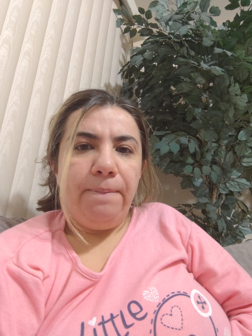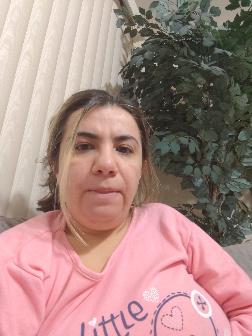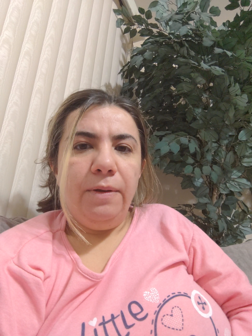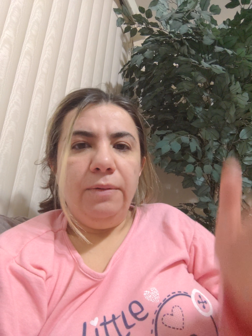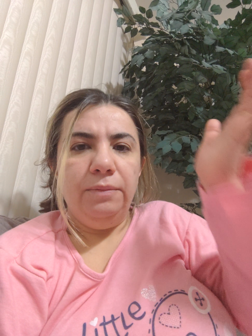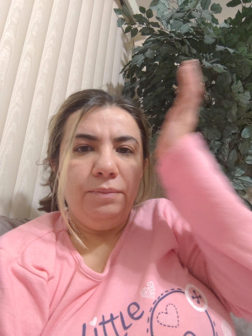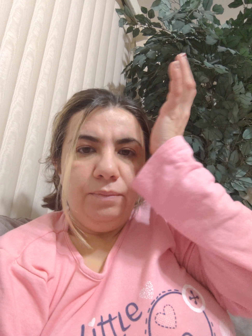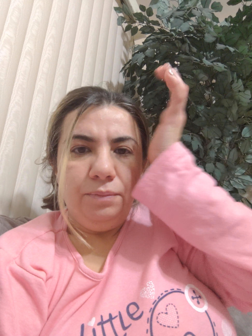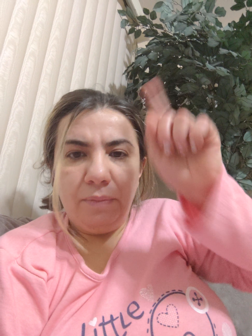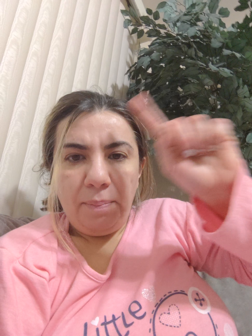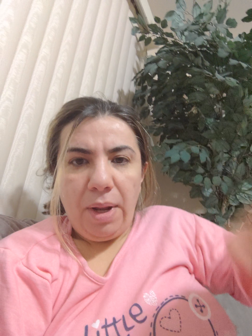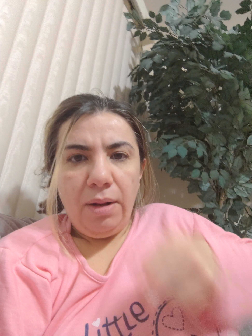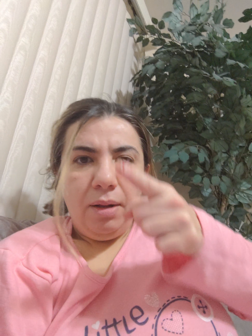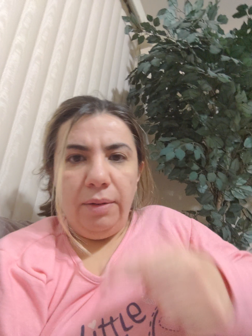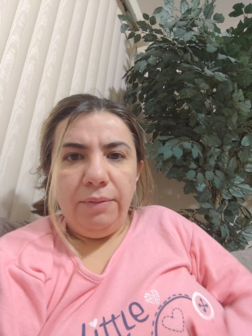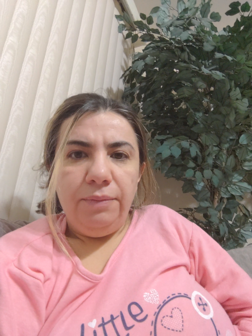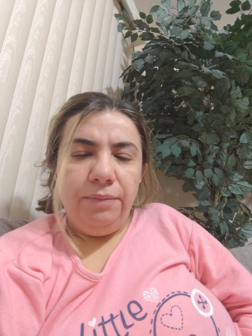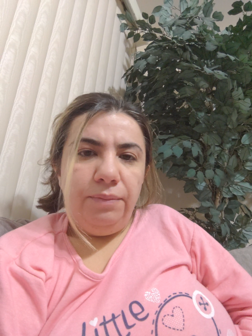garbage